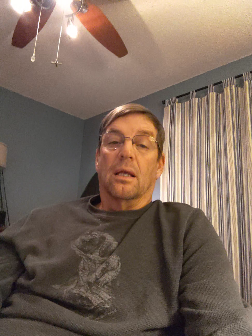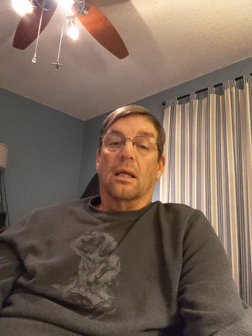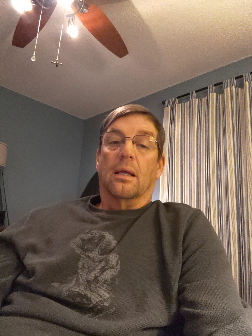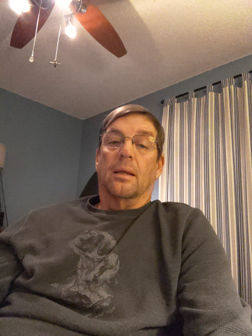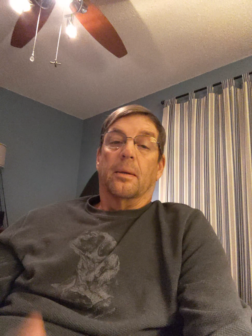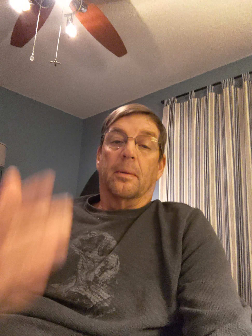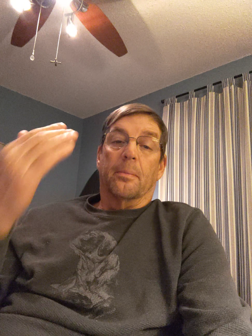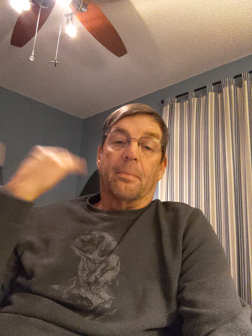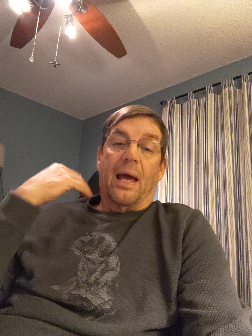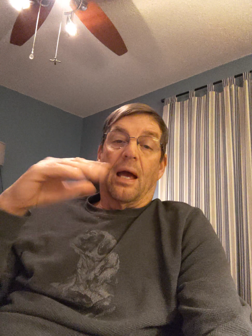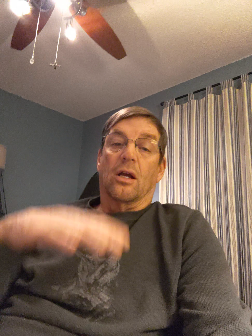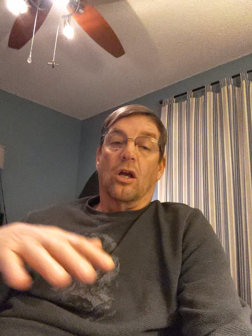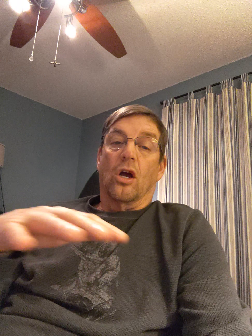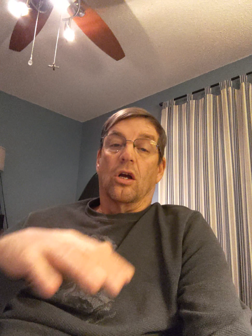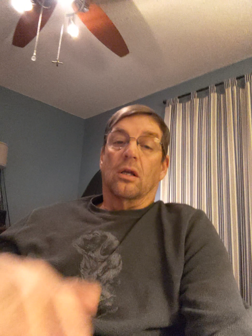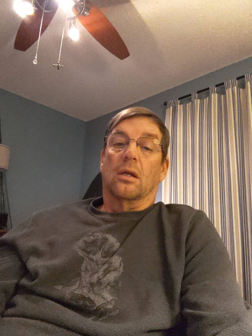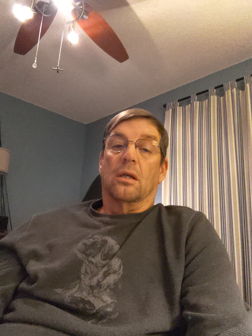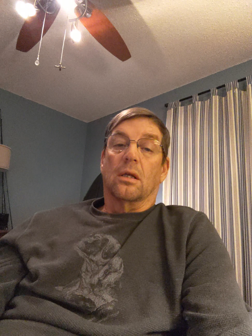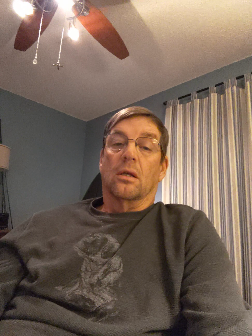backyard